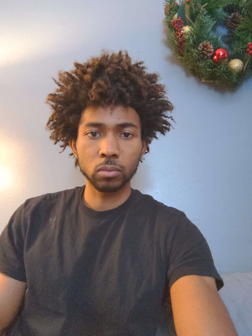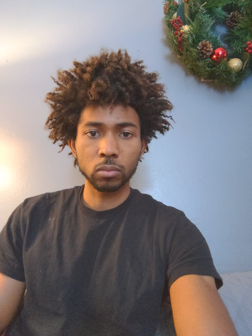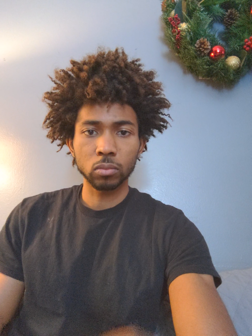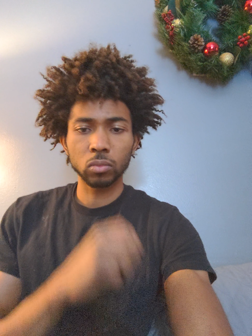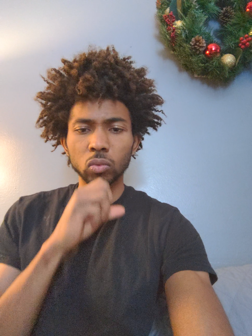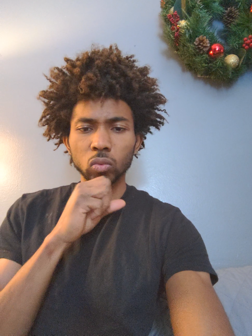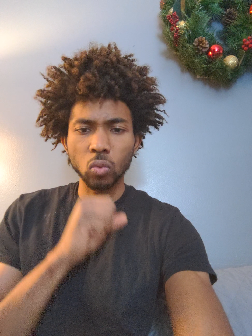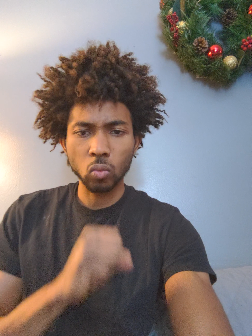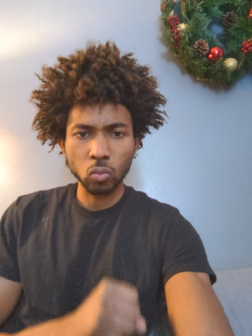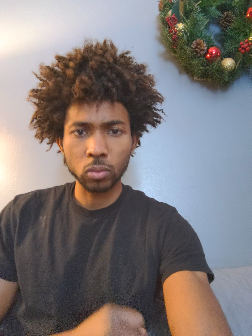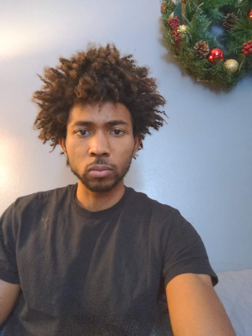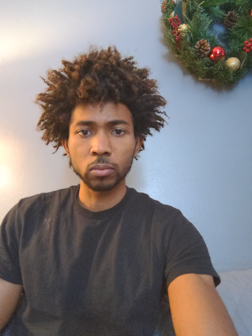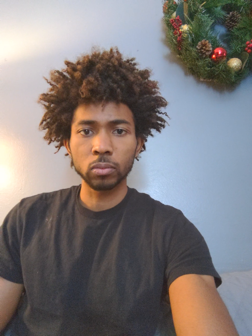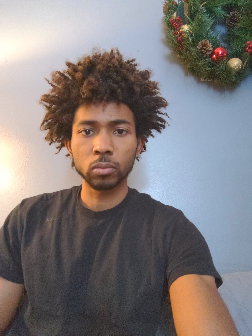old